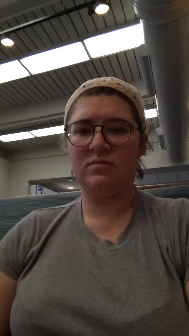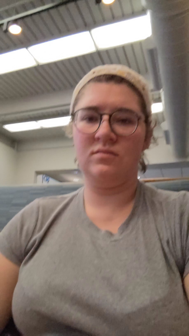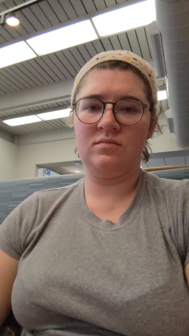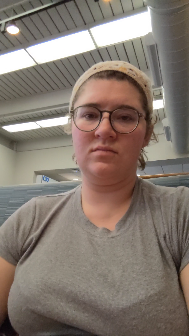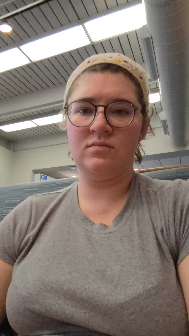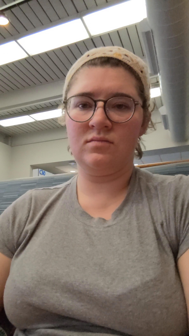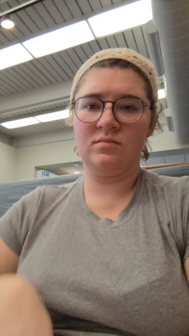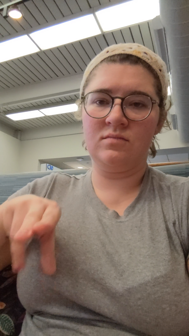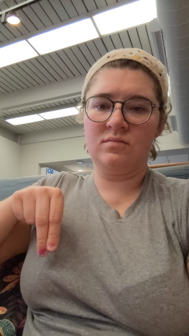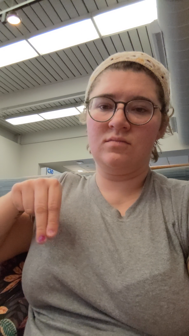diaper